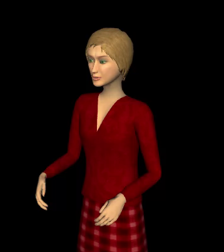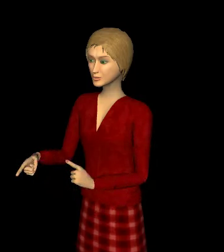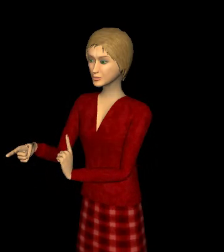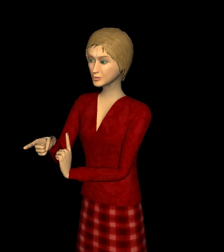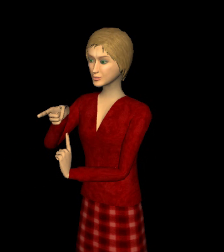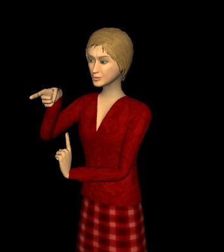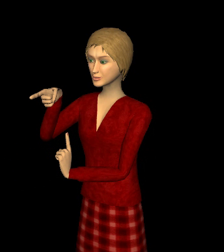مهم